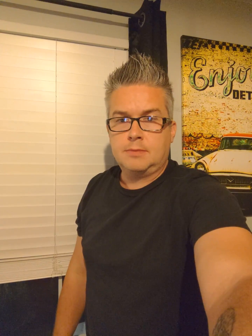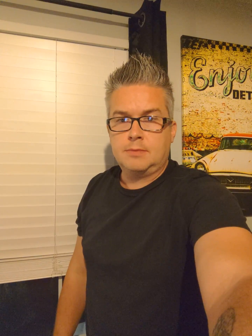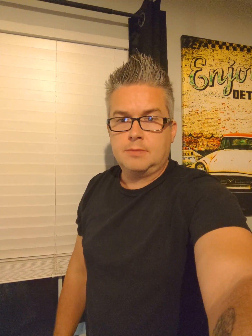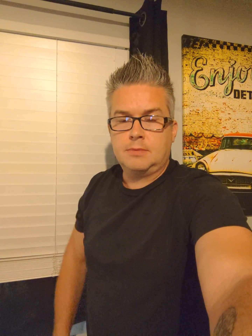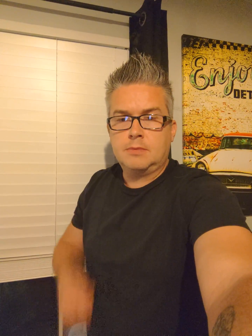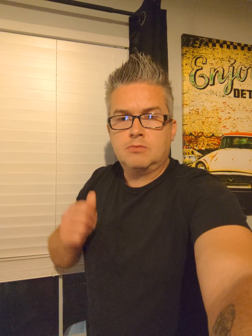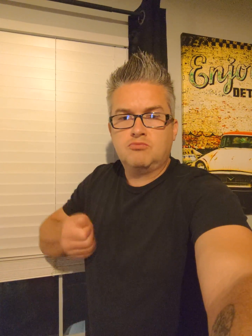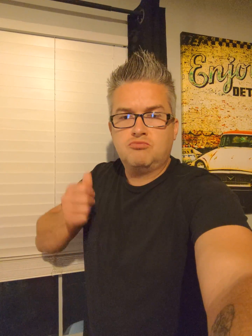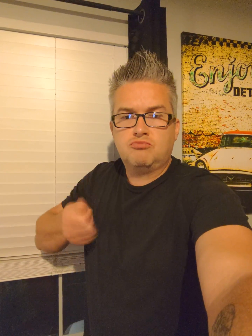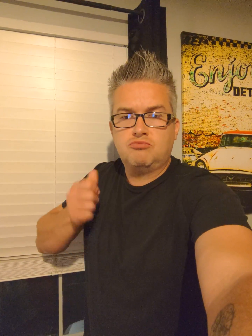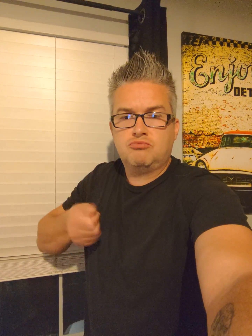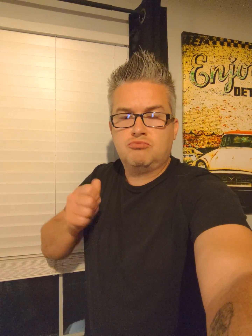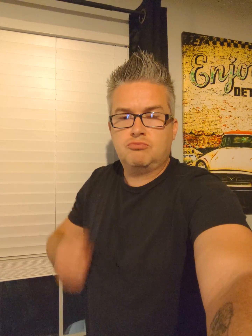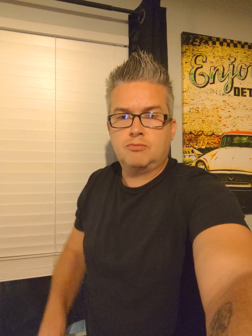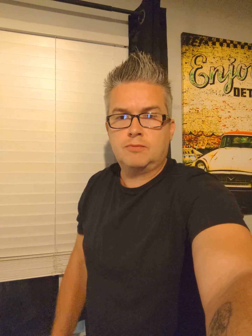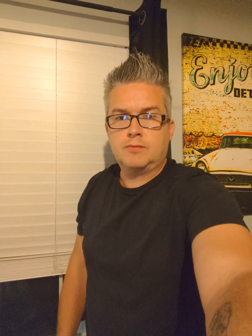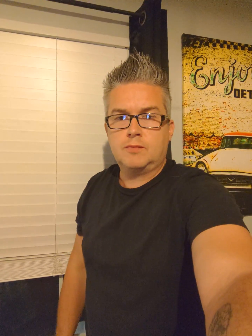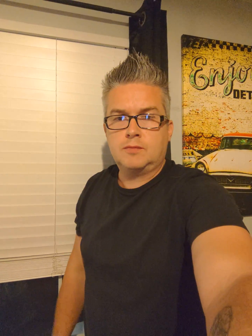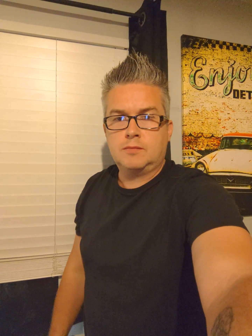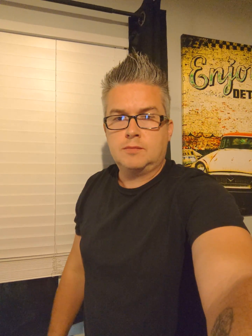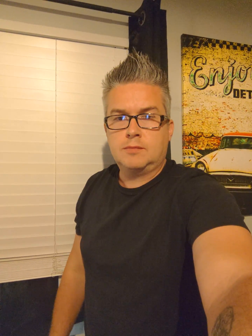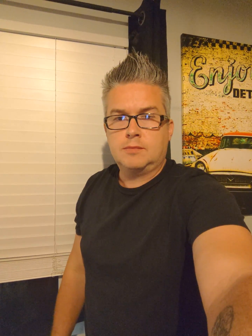cart